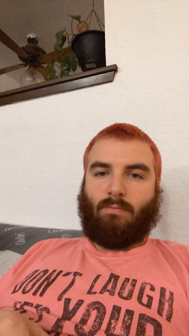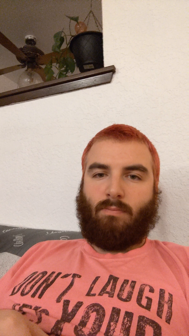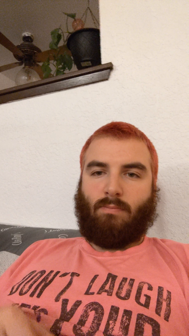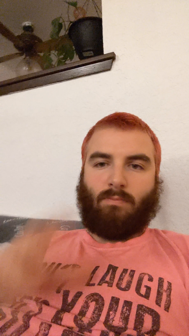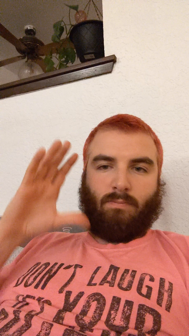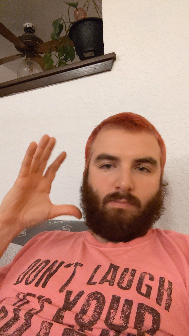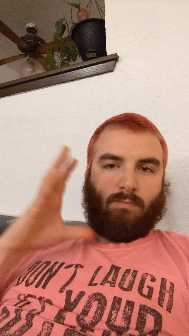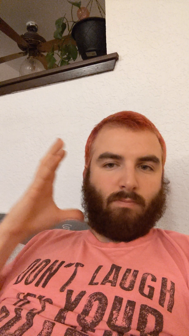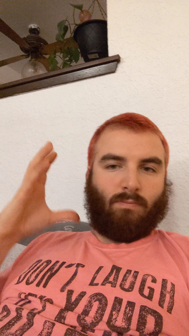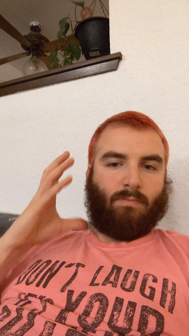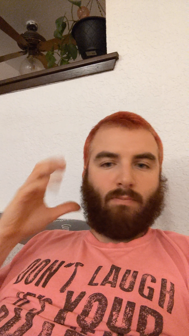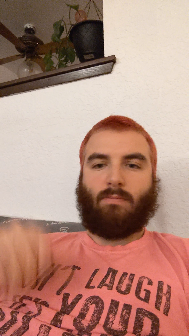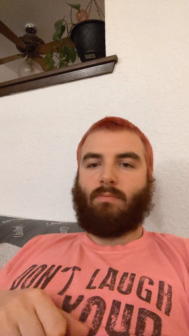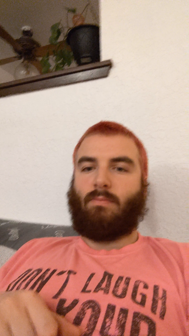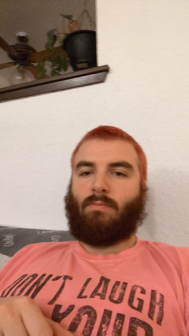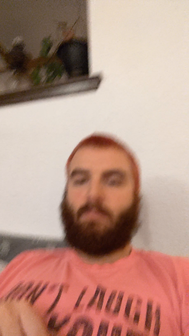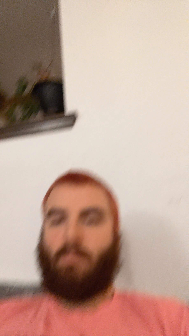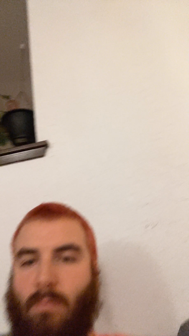pillow